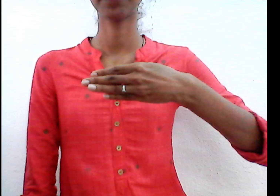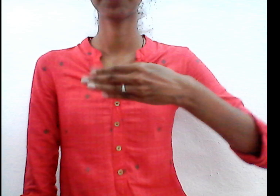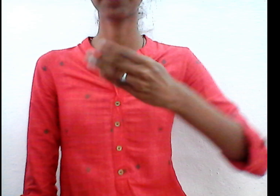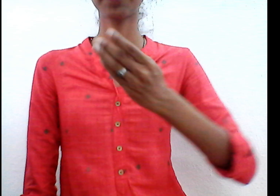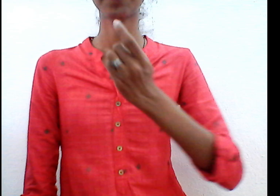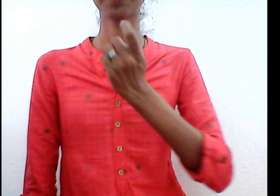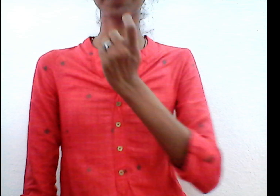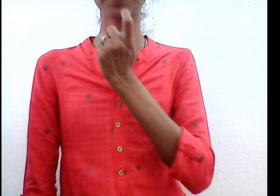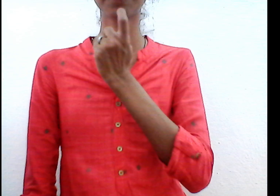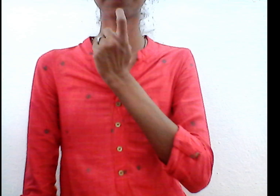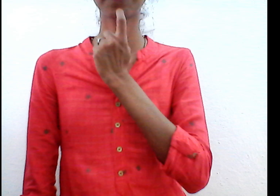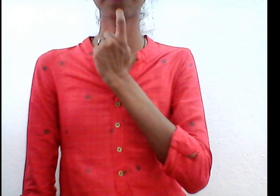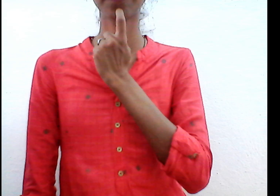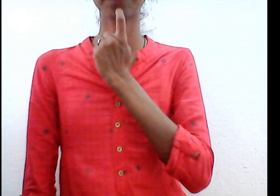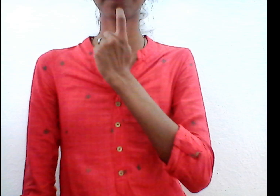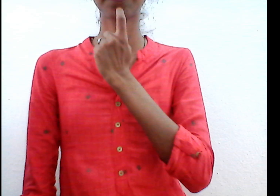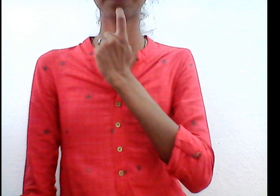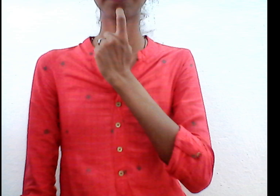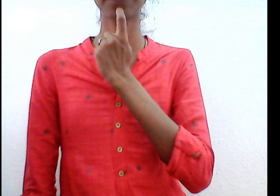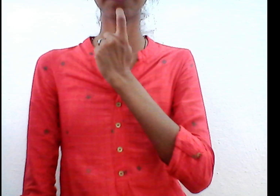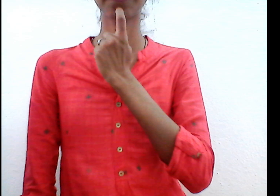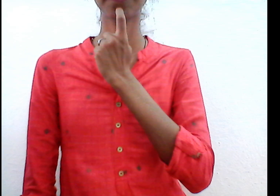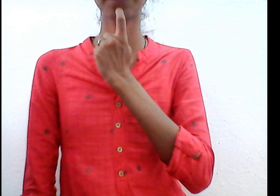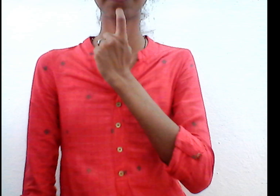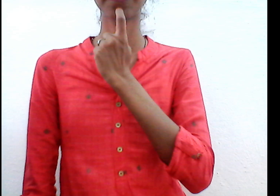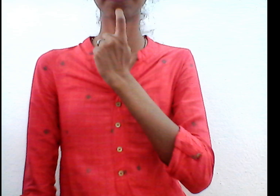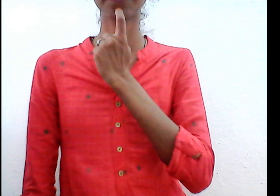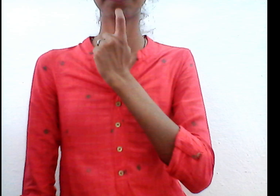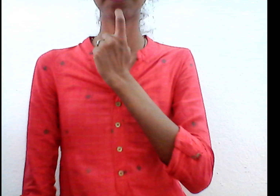അം